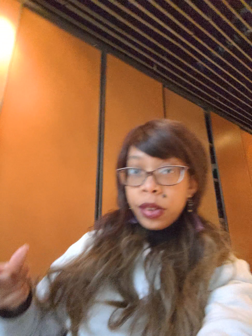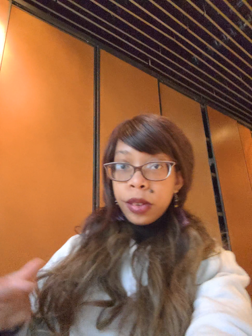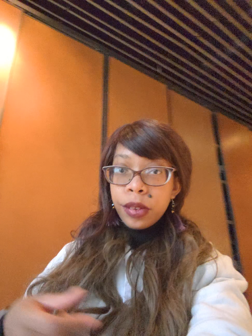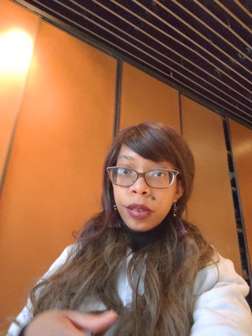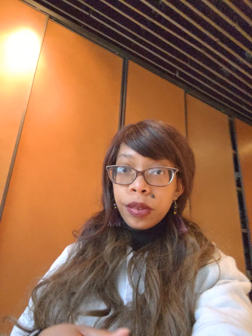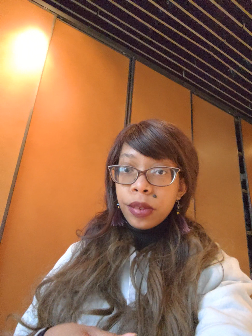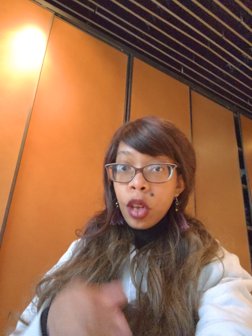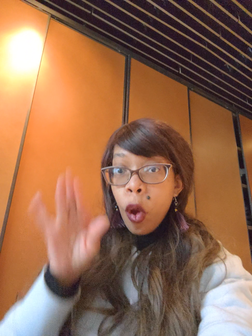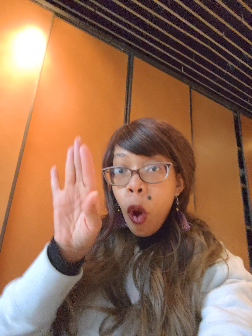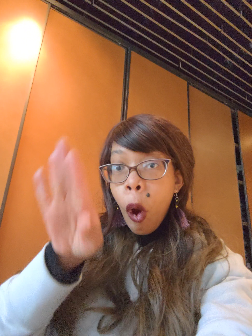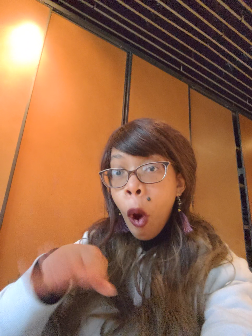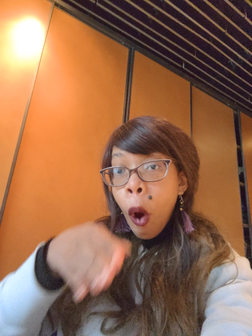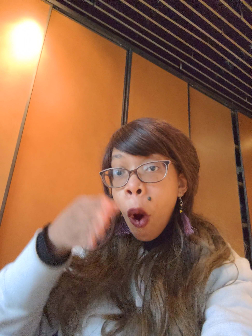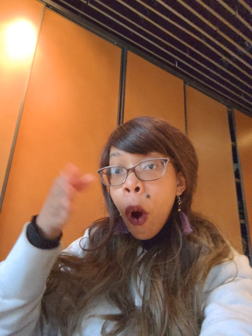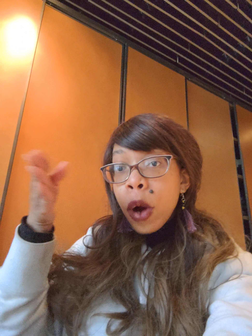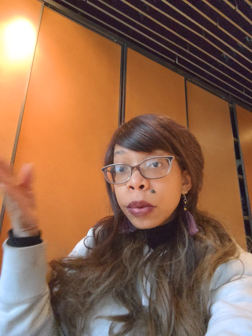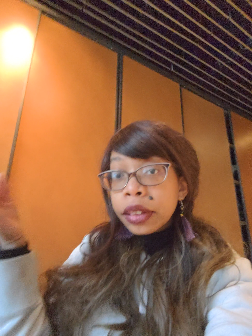open